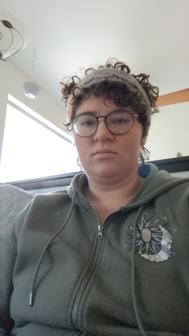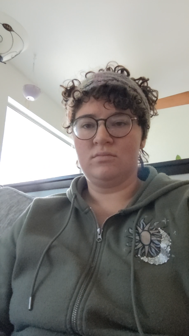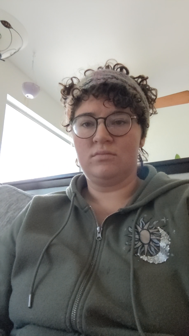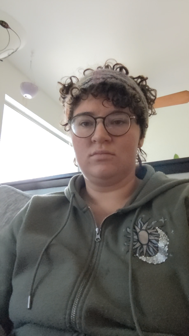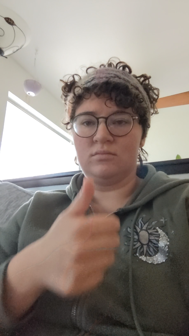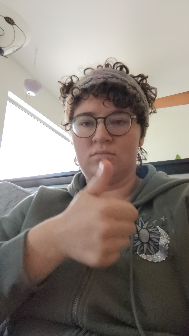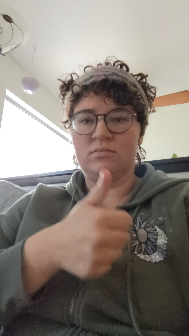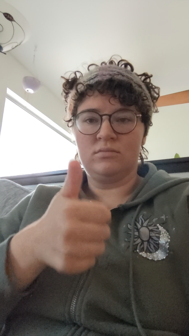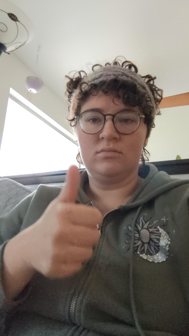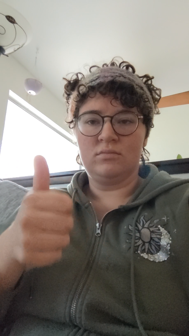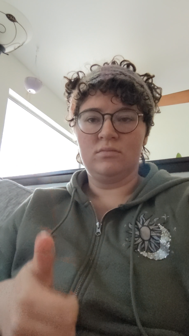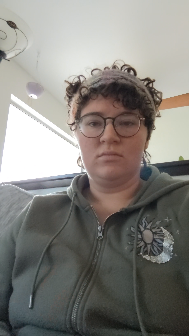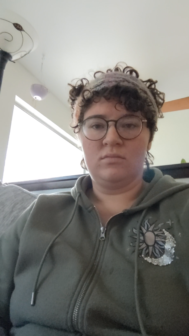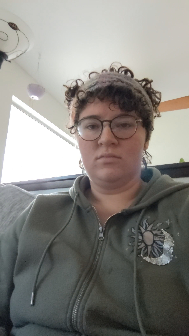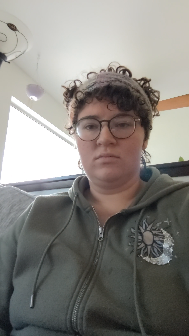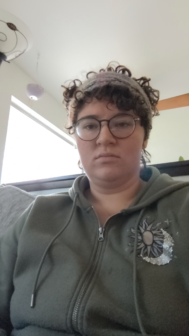each